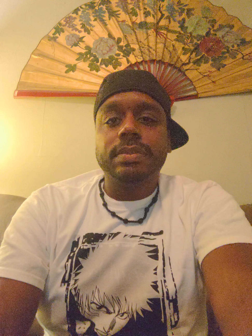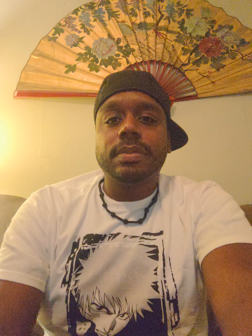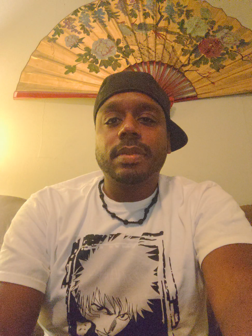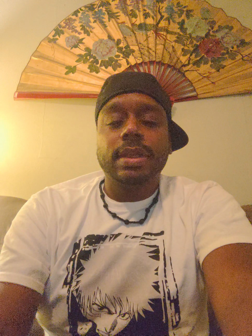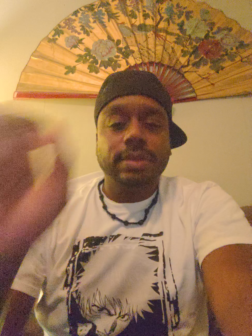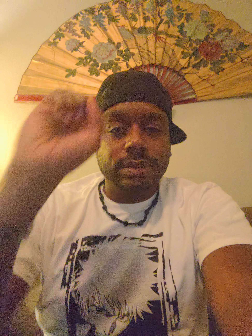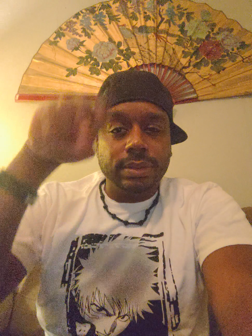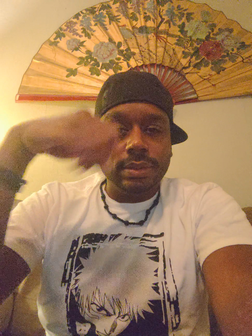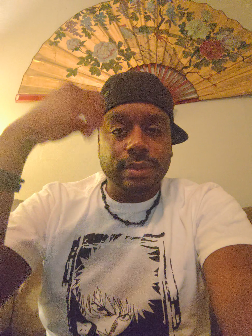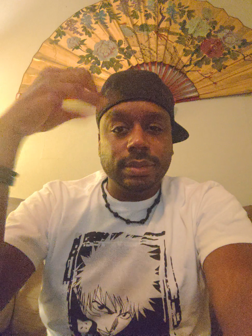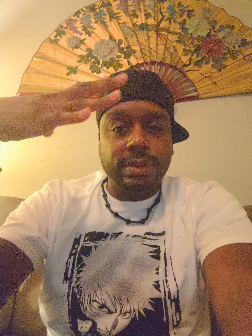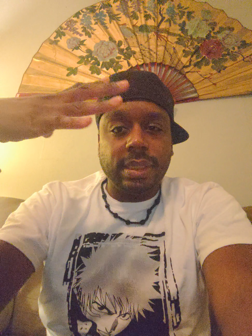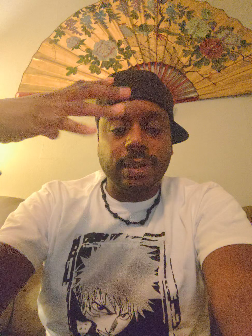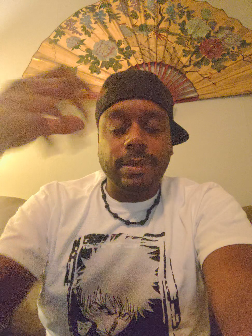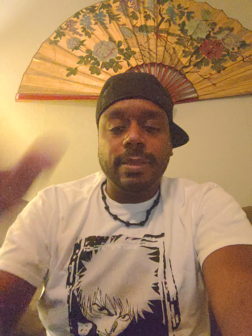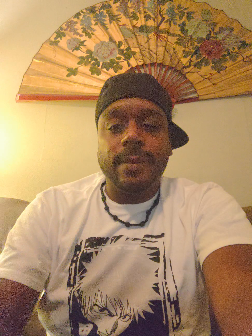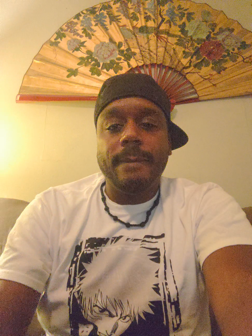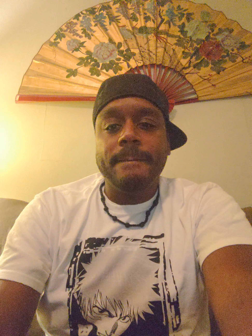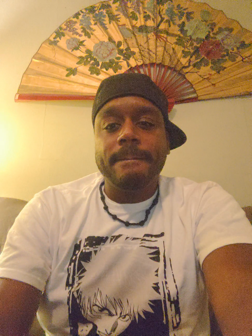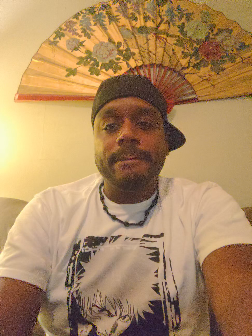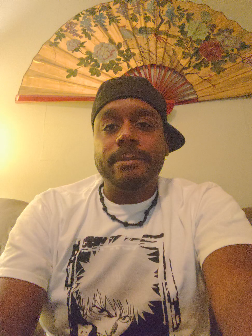sun